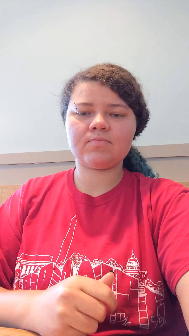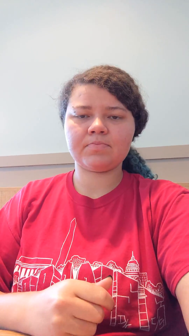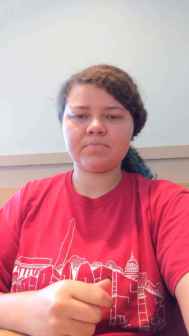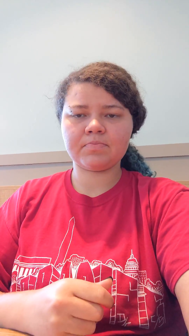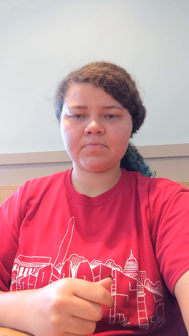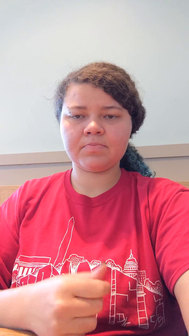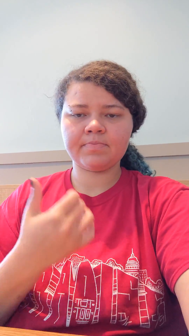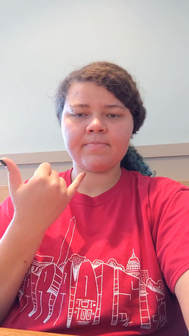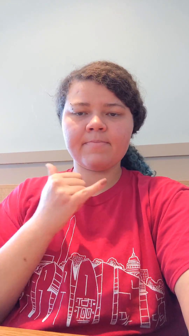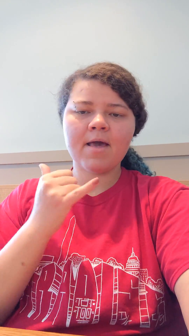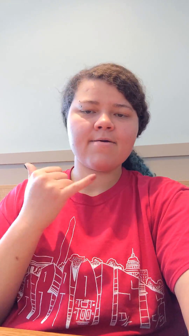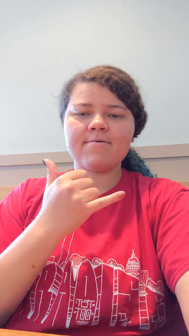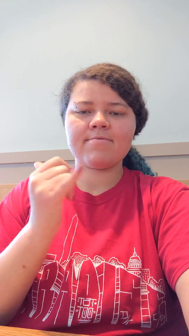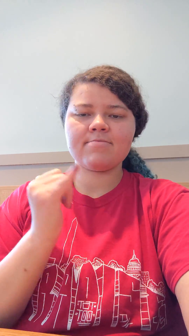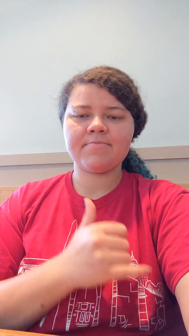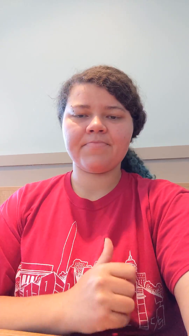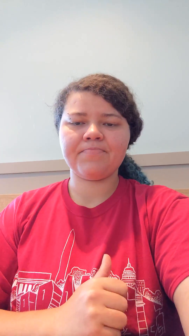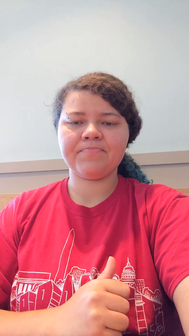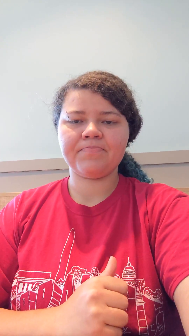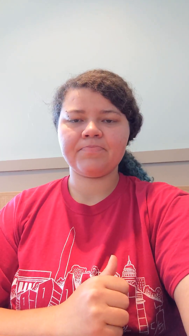play